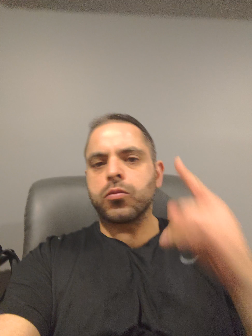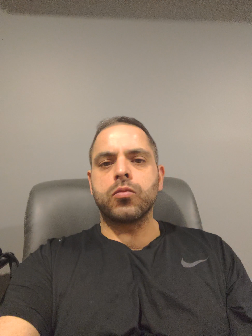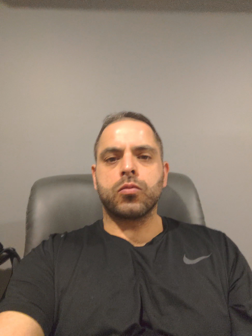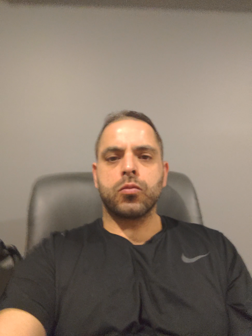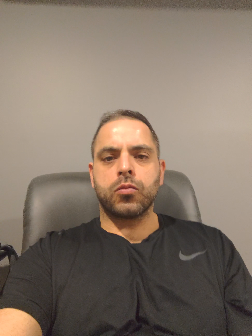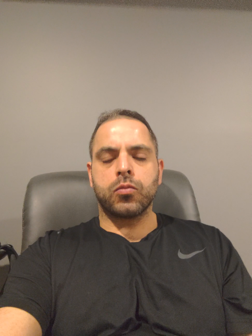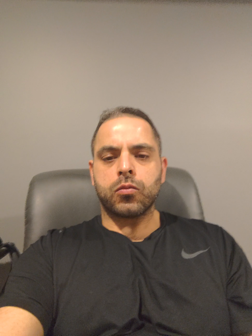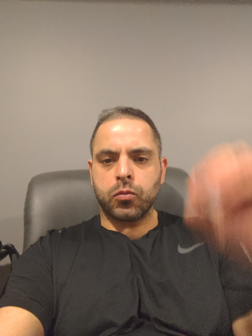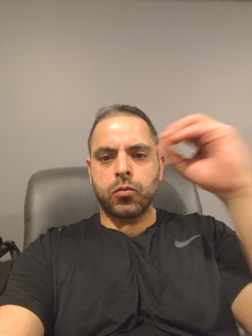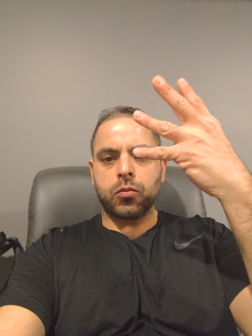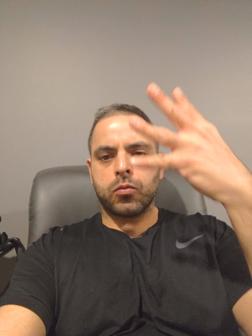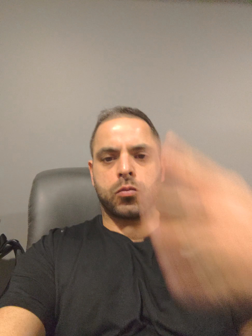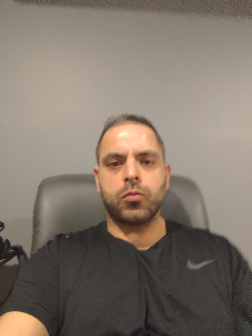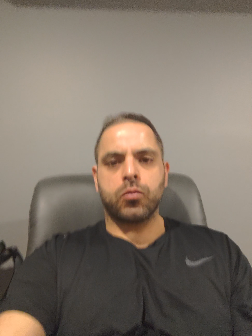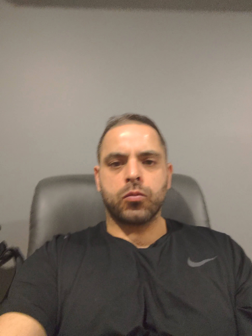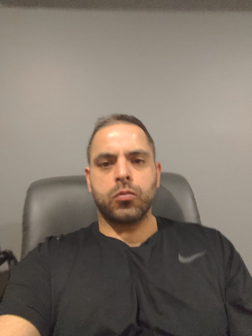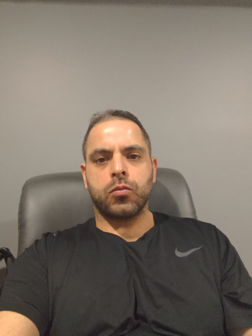sun